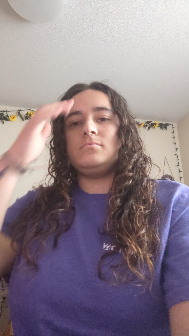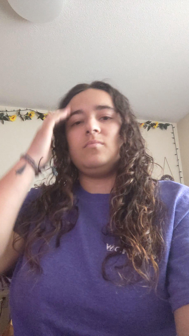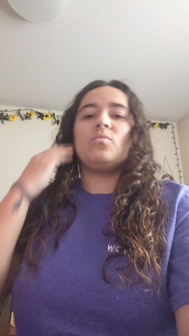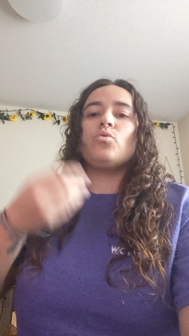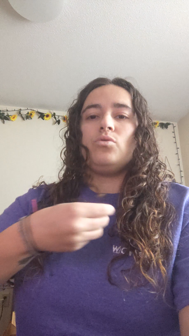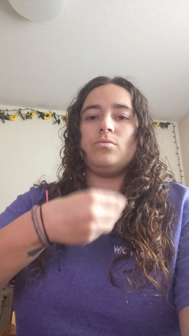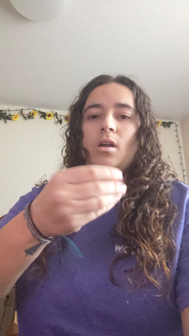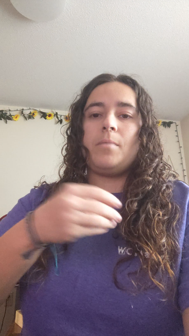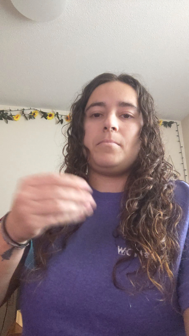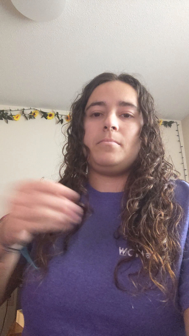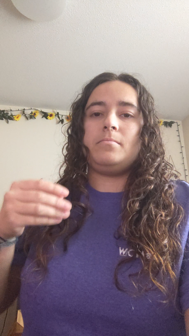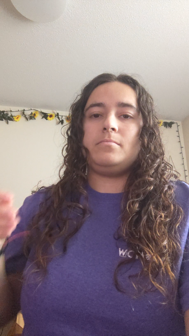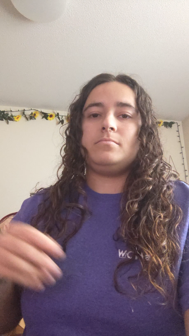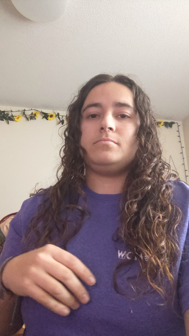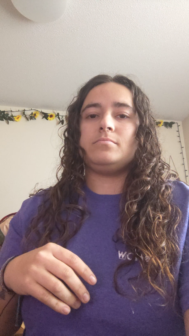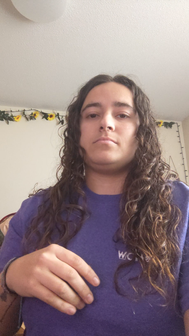shopping